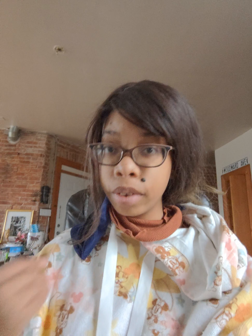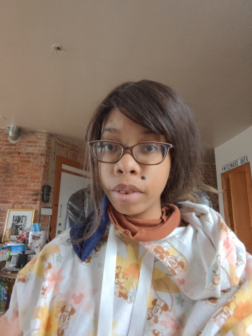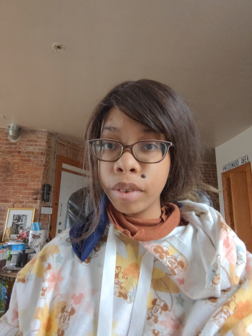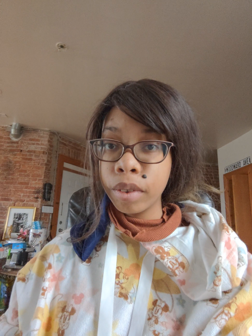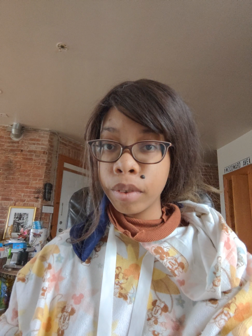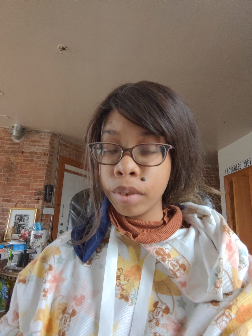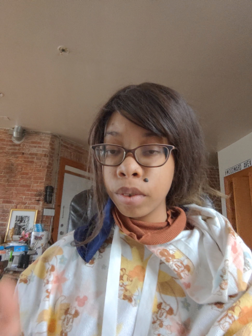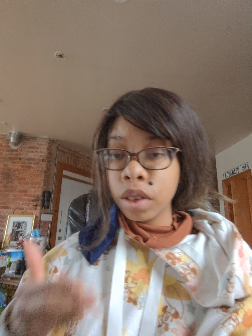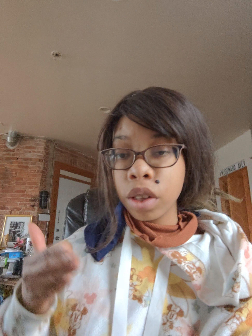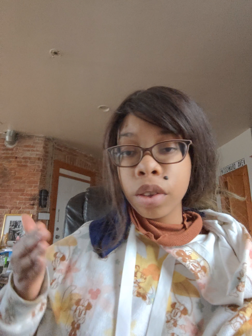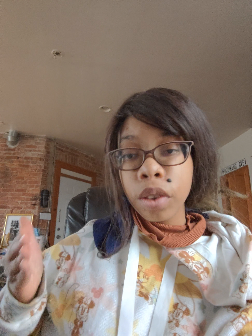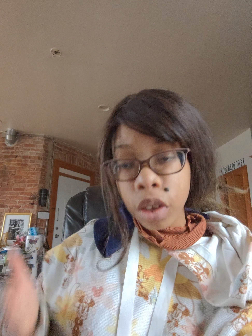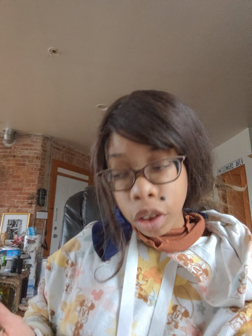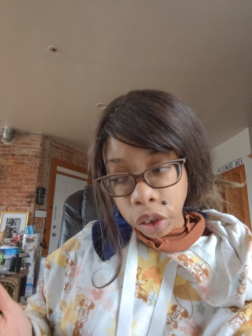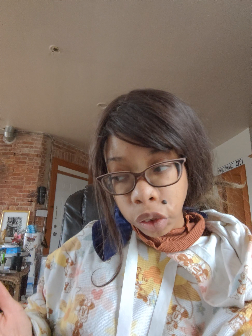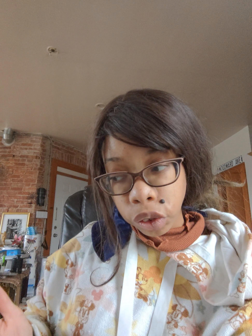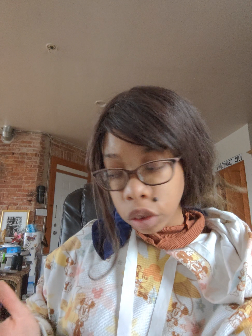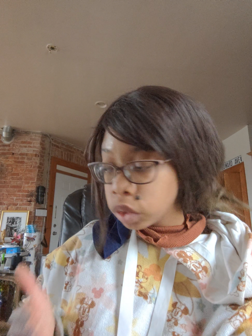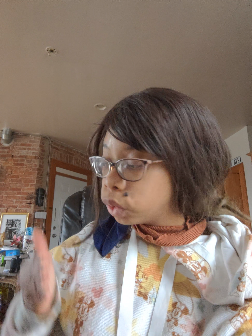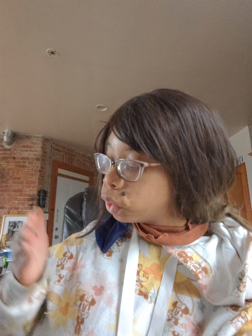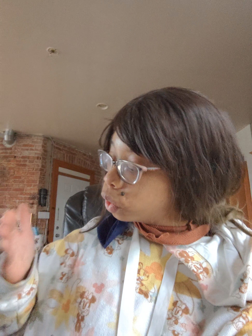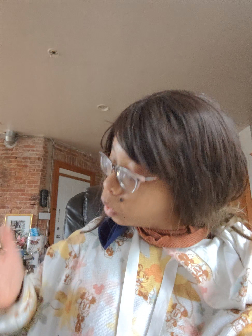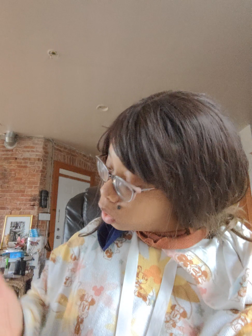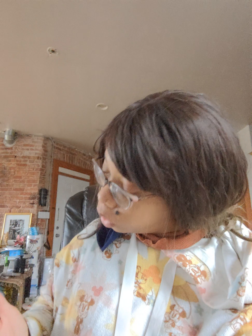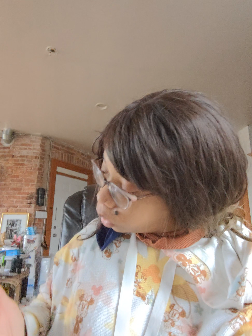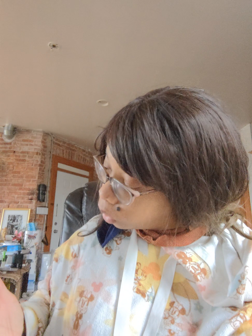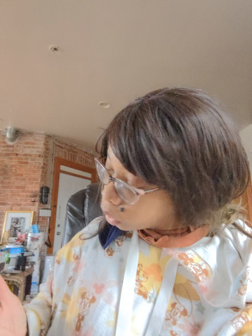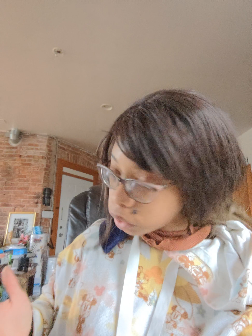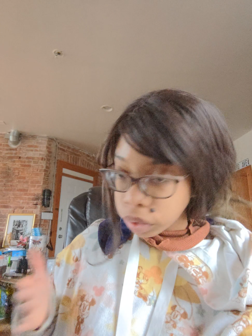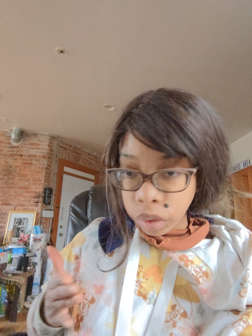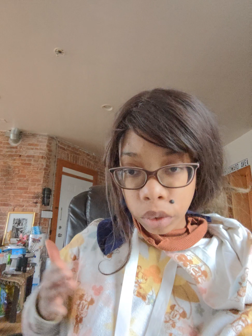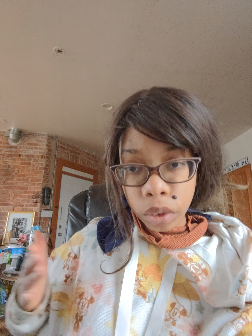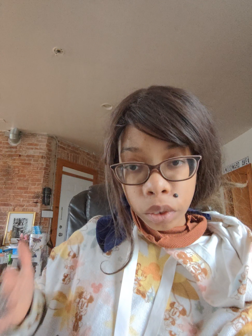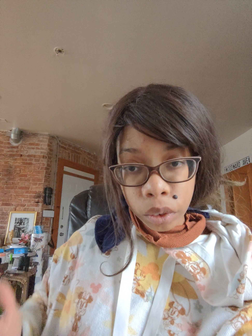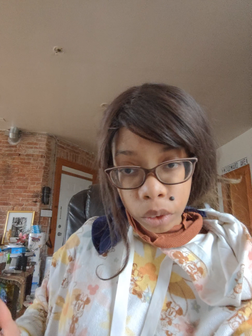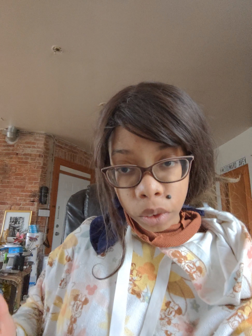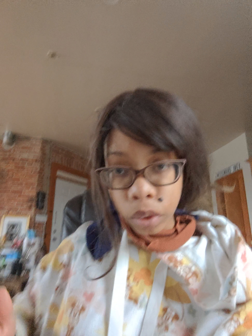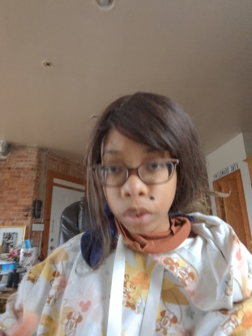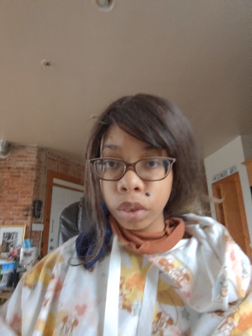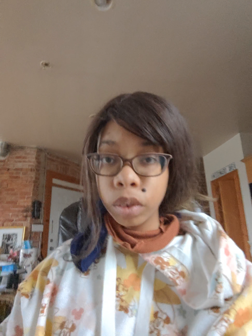beside